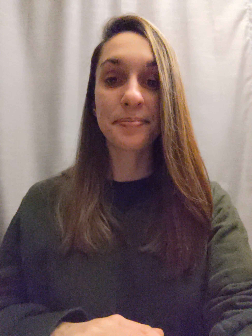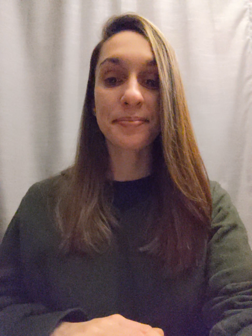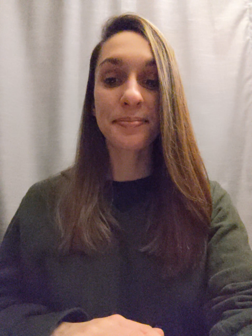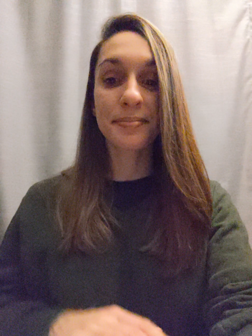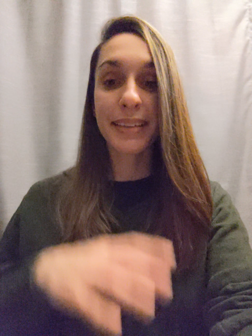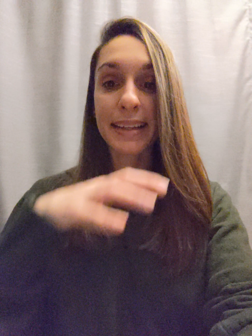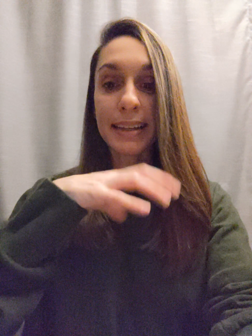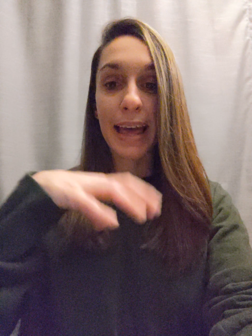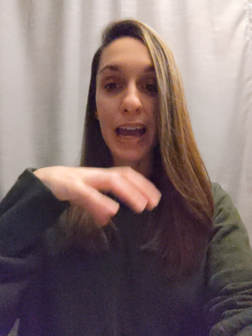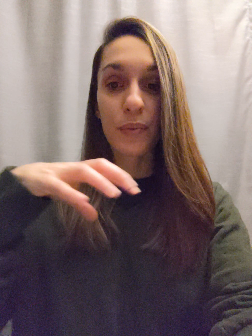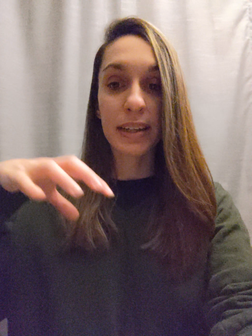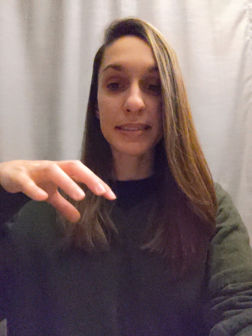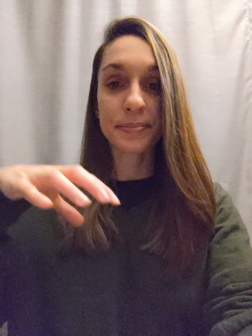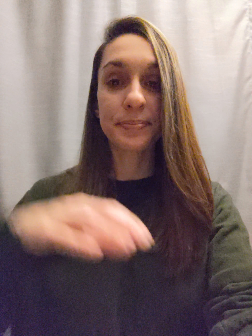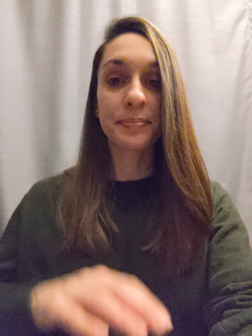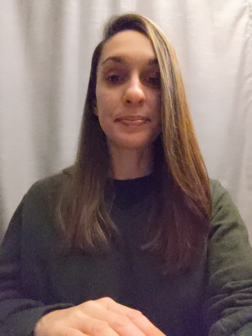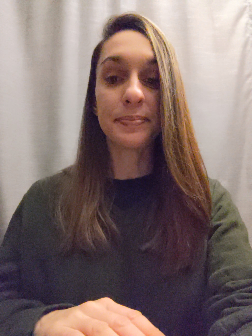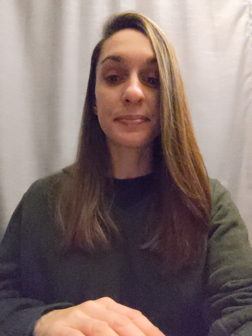cloud